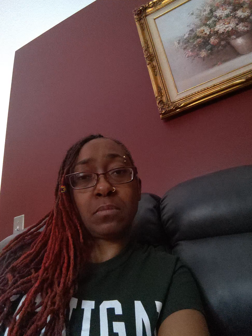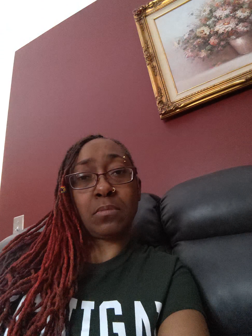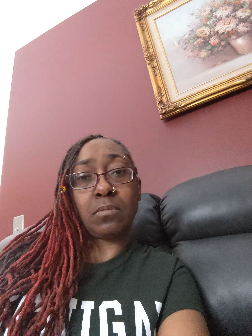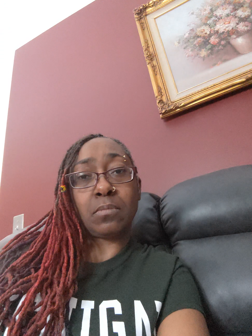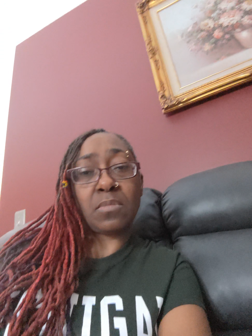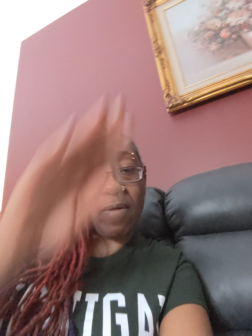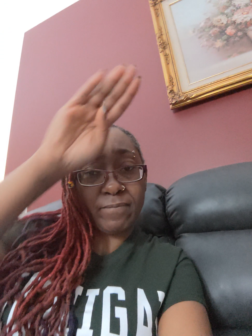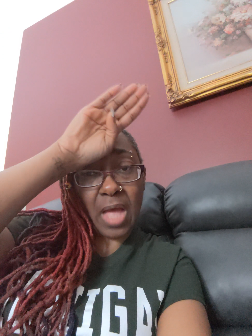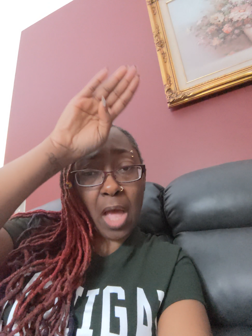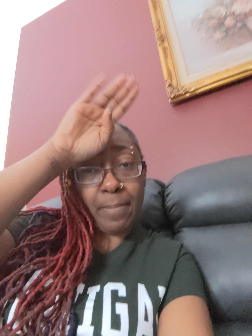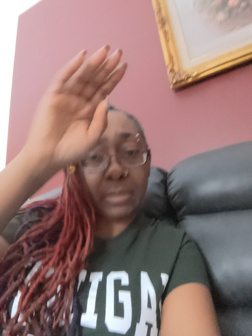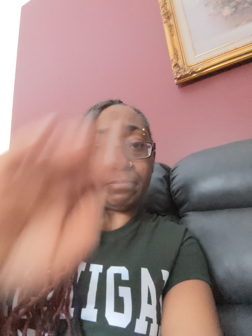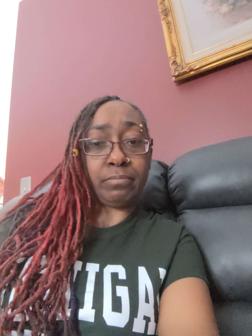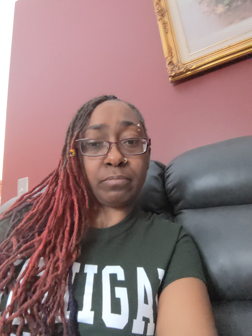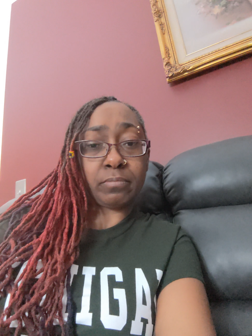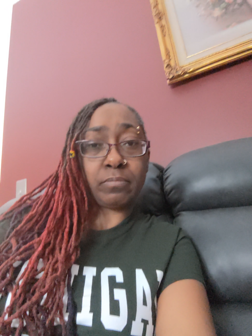fireman